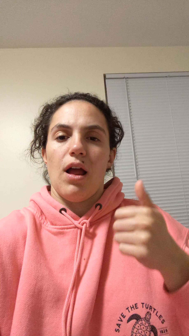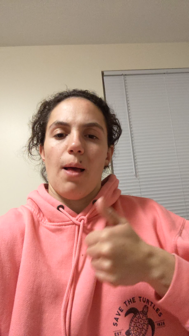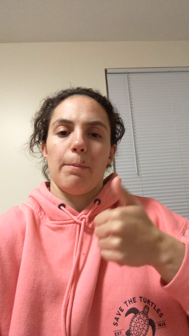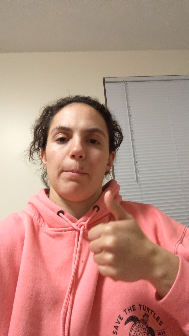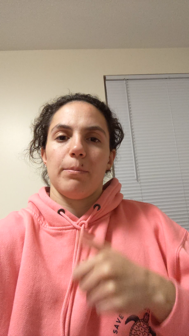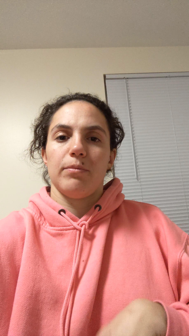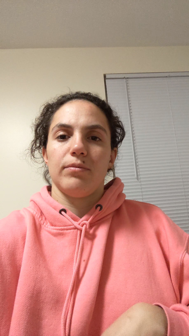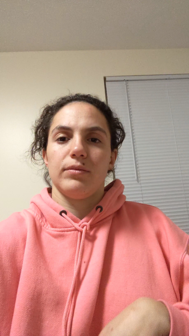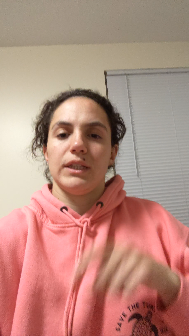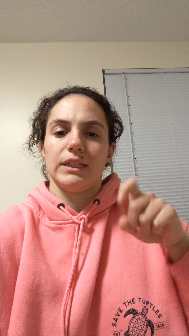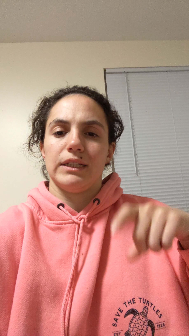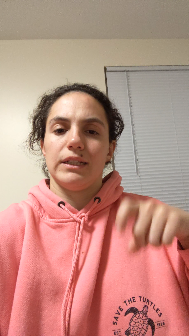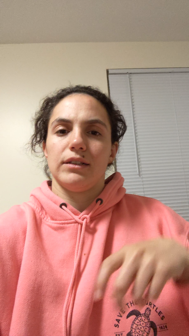need